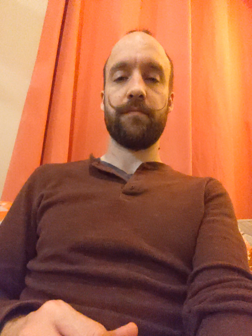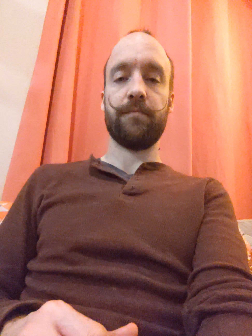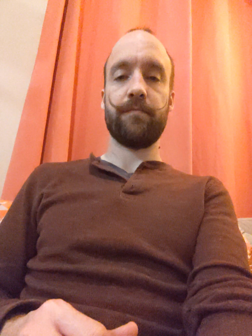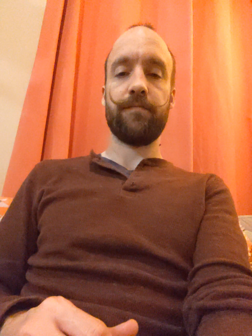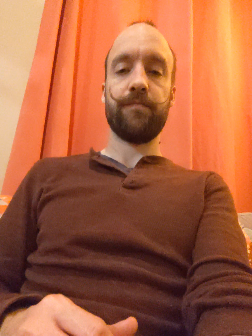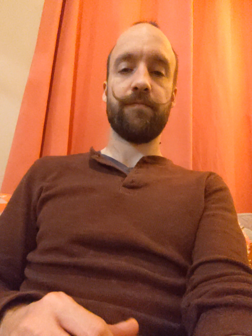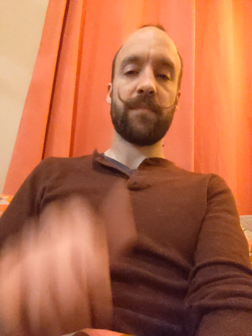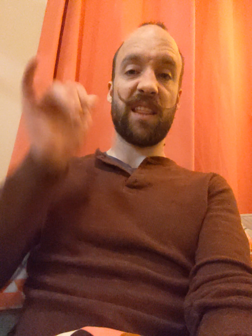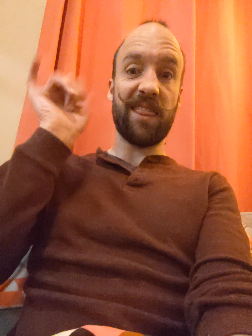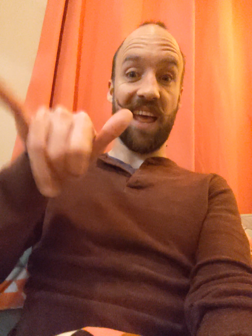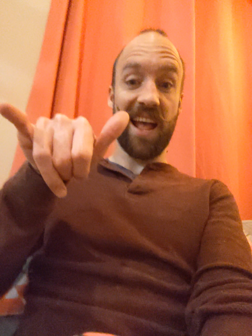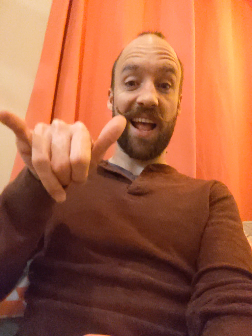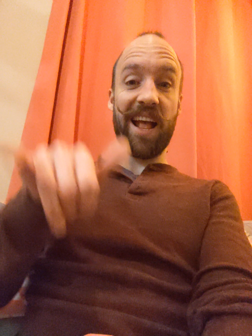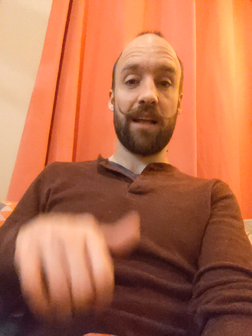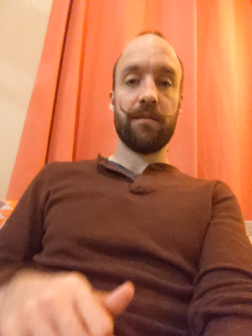that